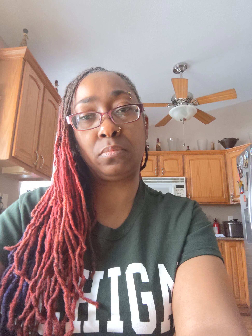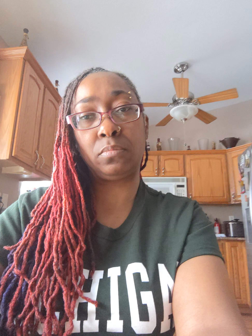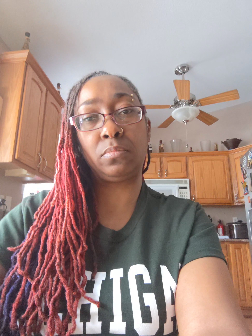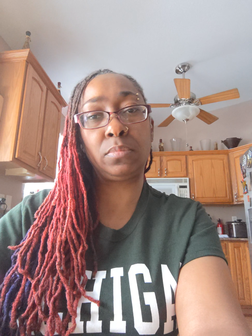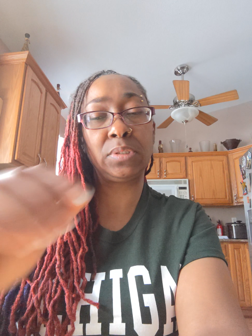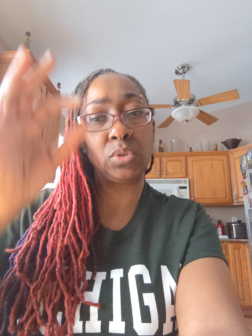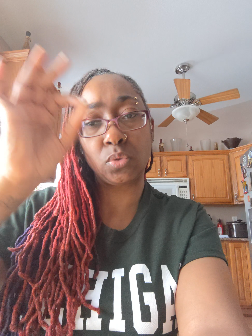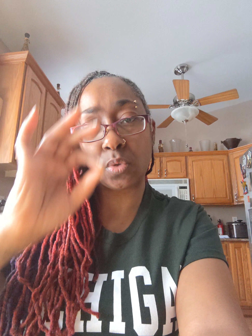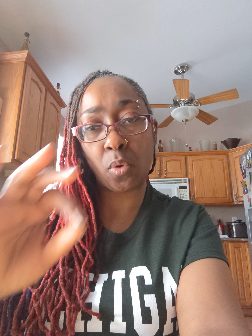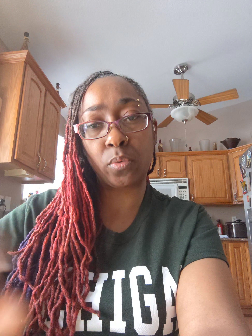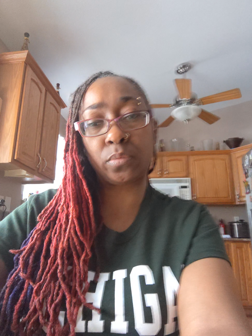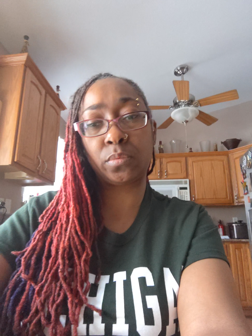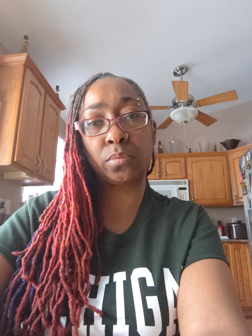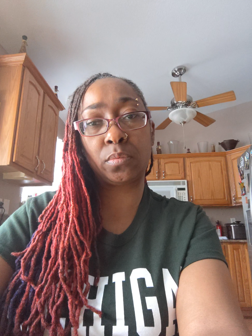snow